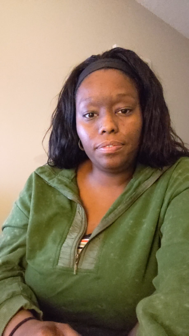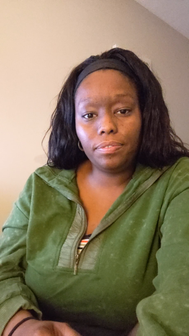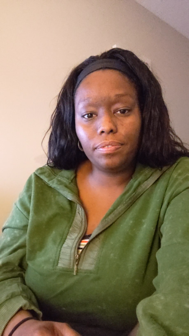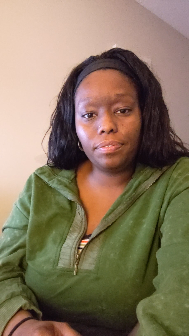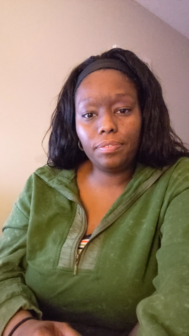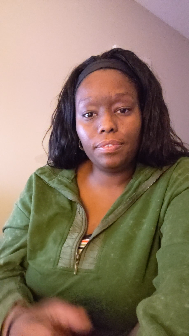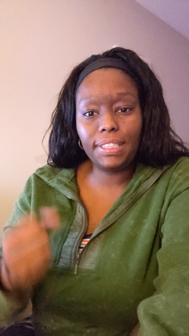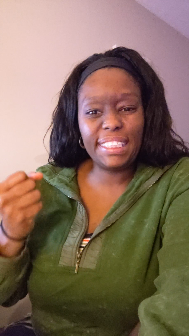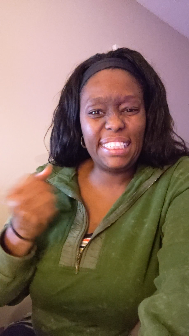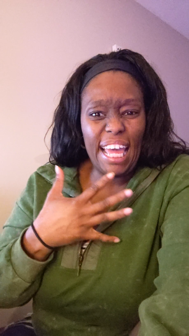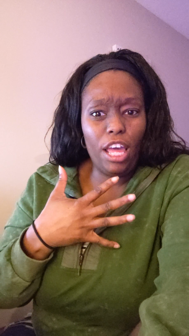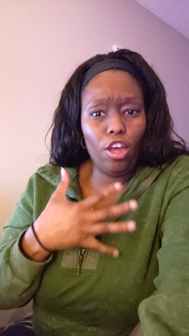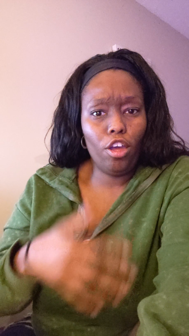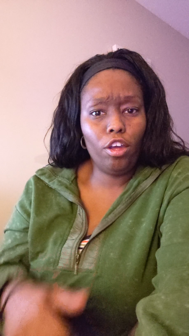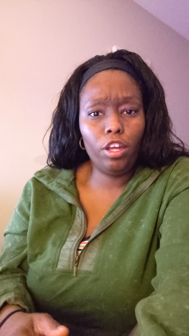scared